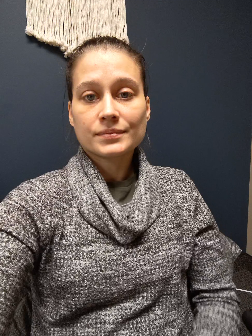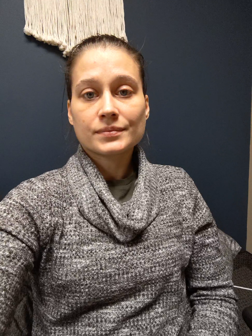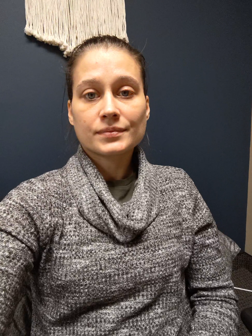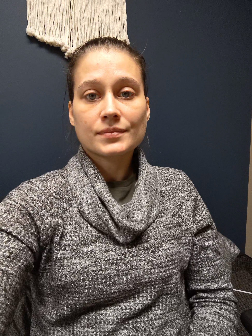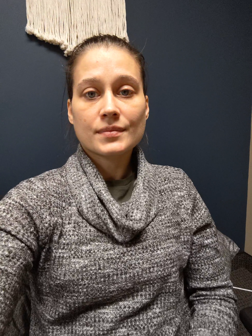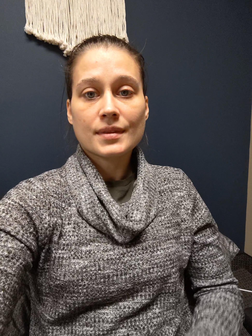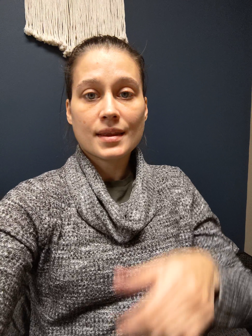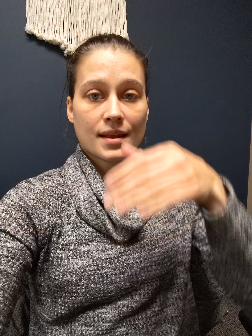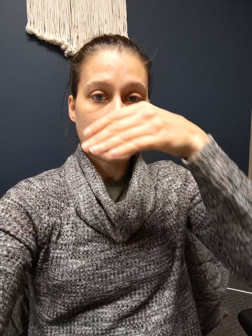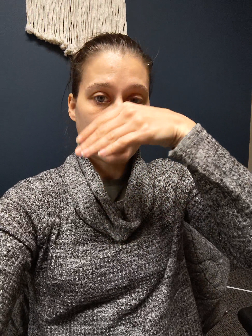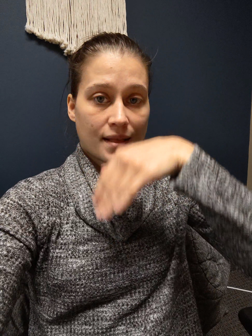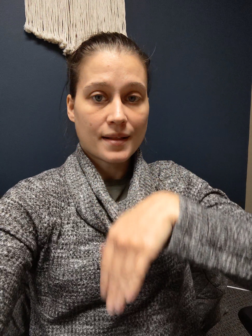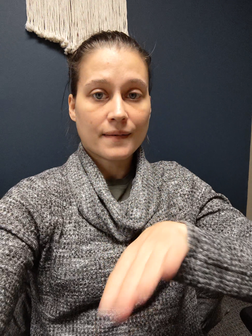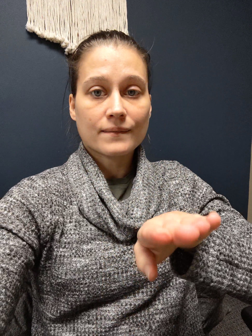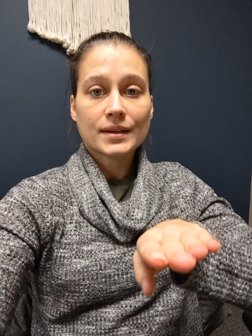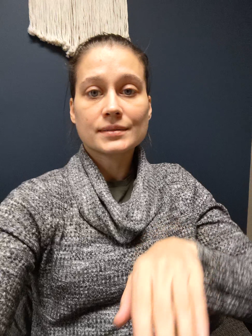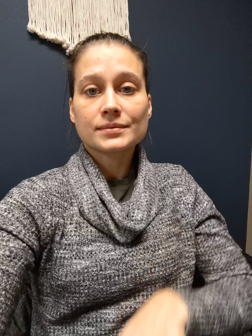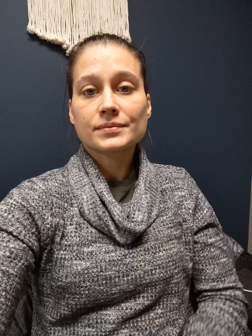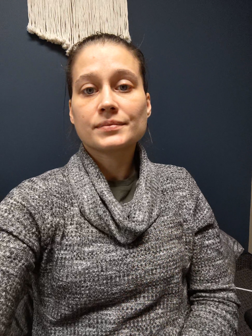elephant